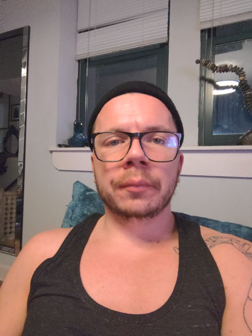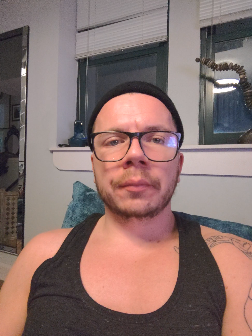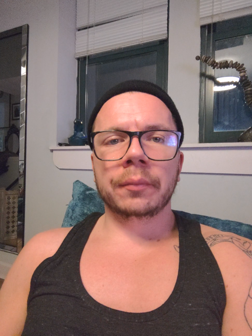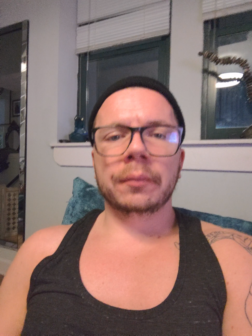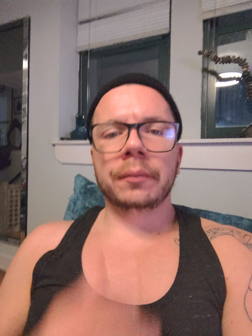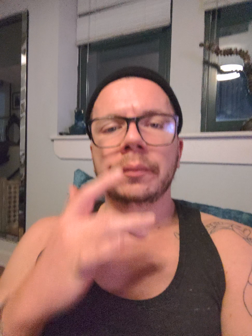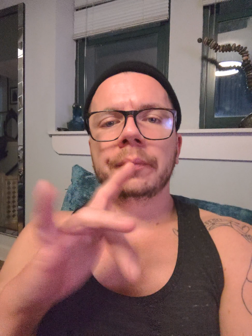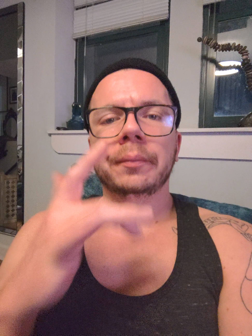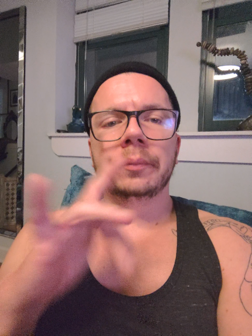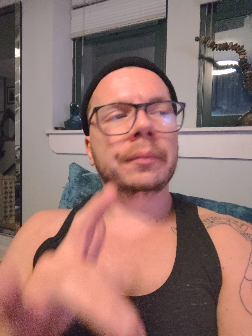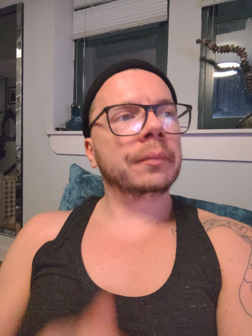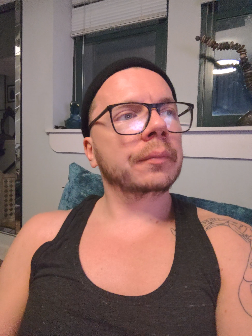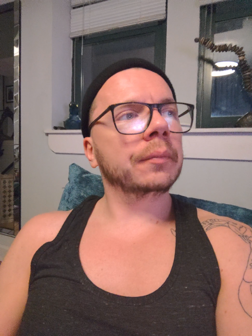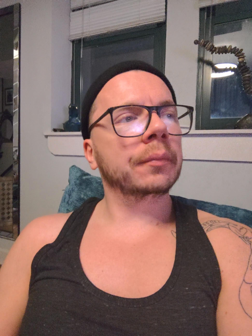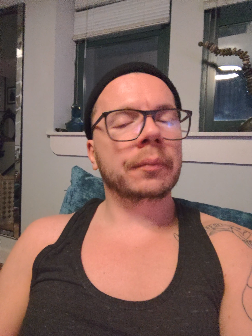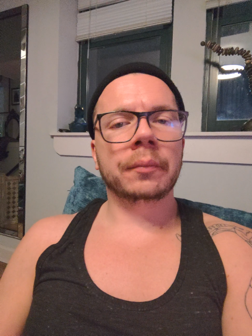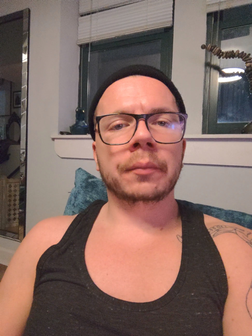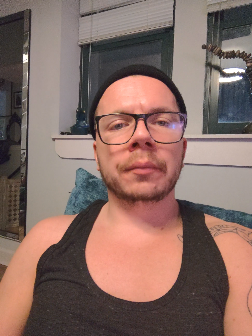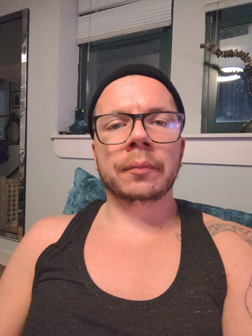empty